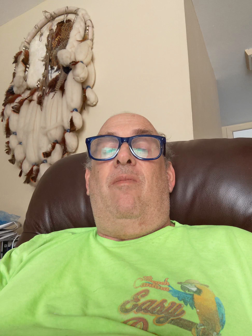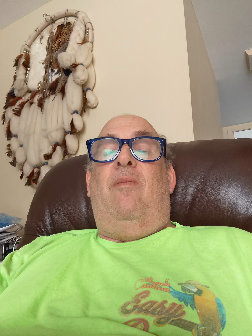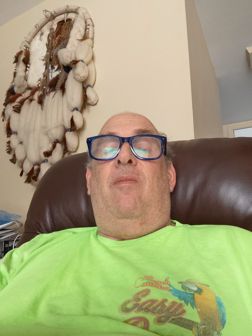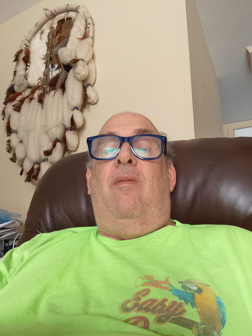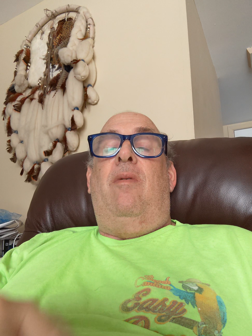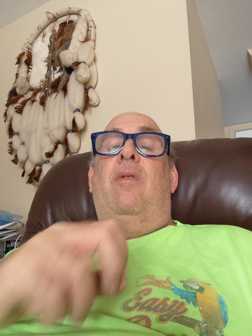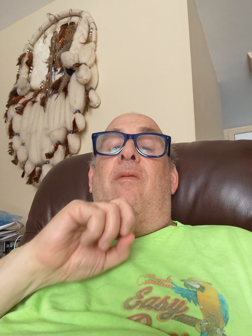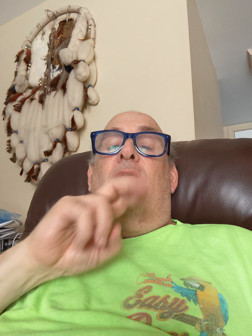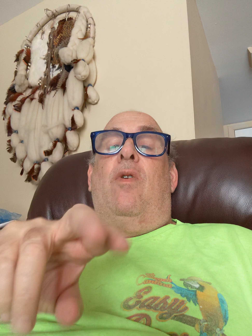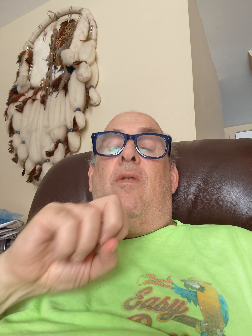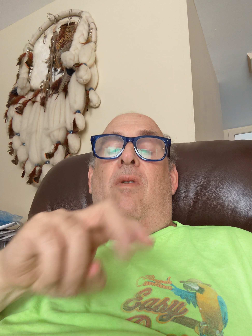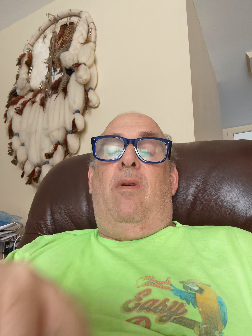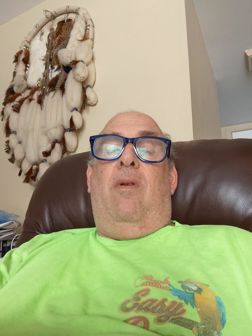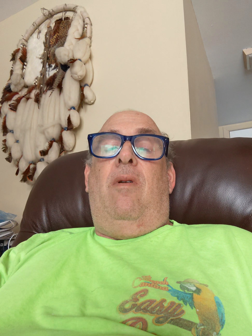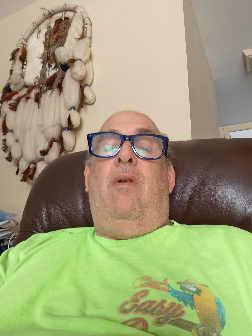frog